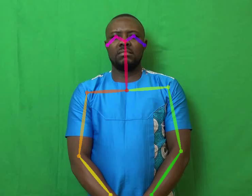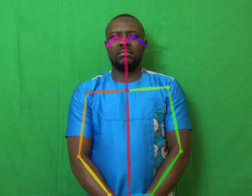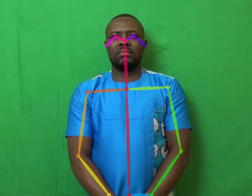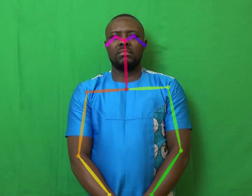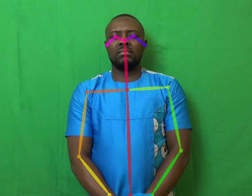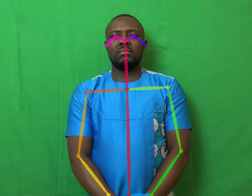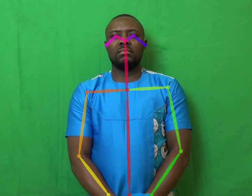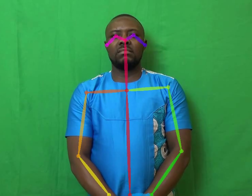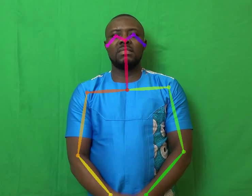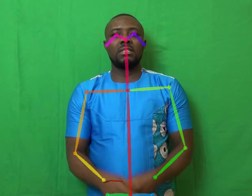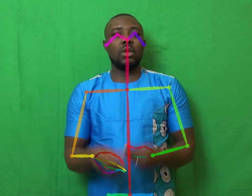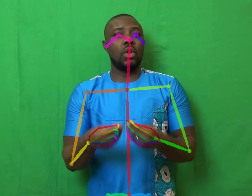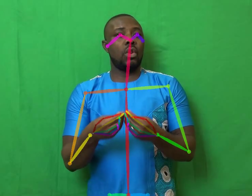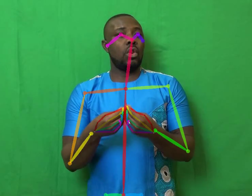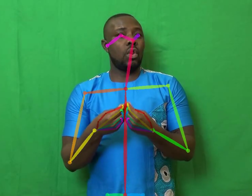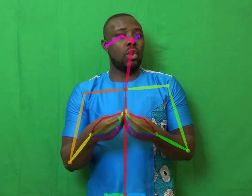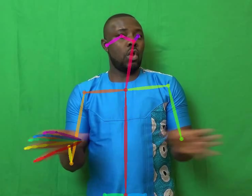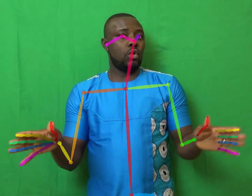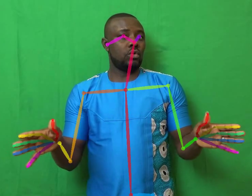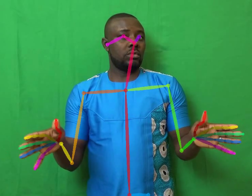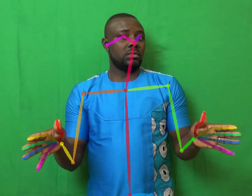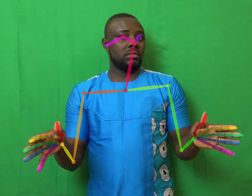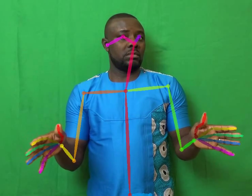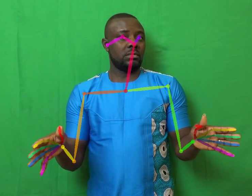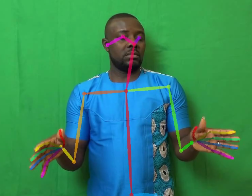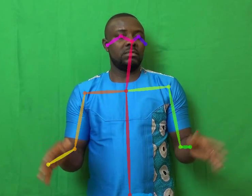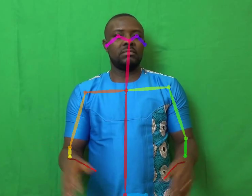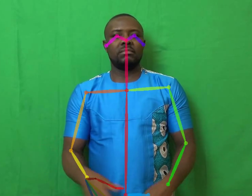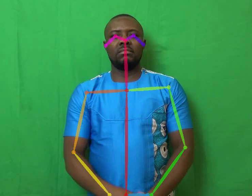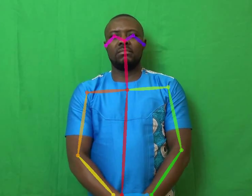lost